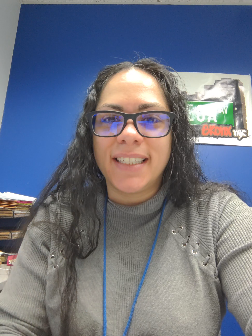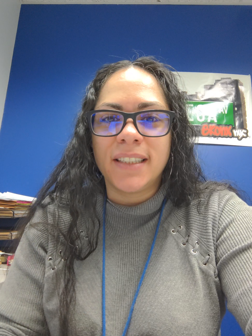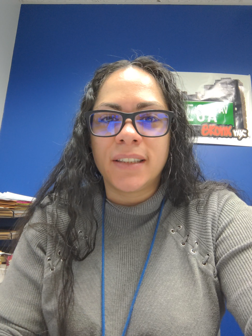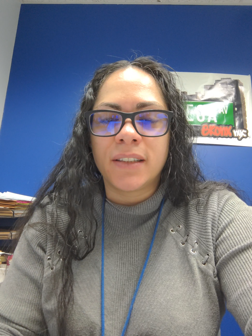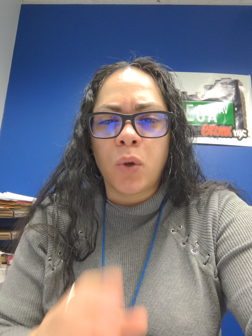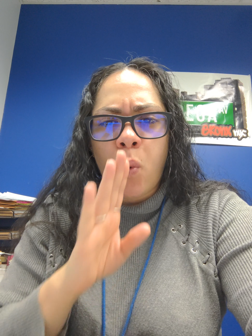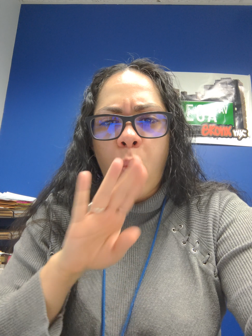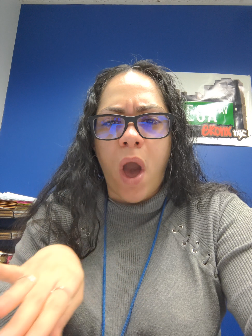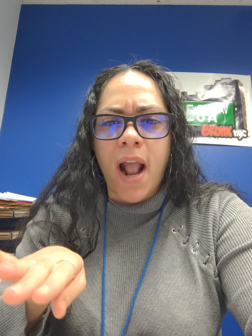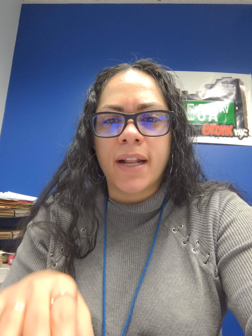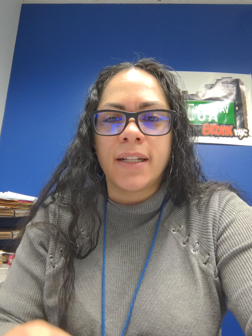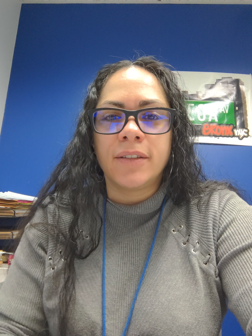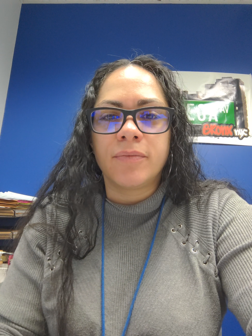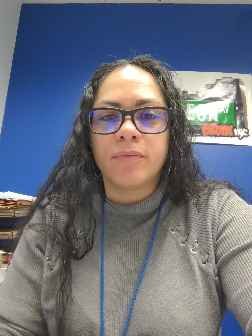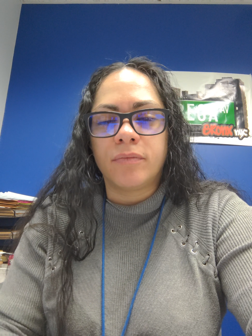quiet